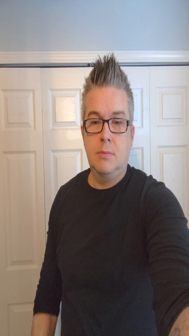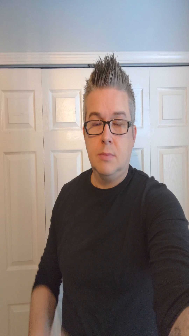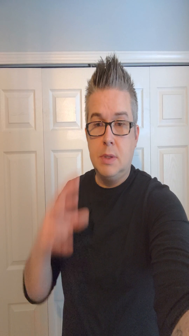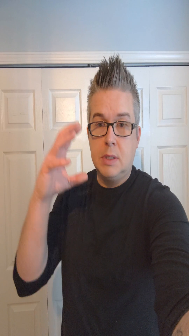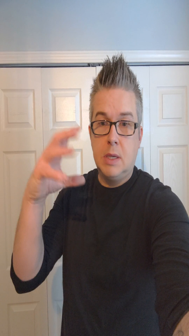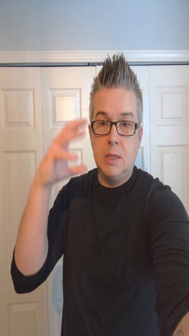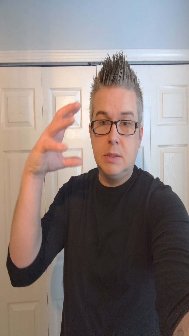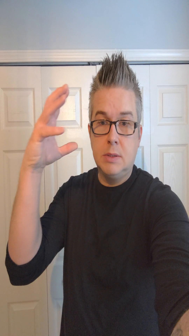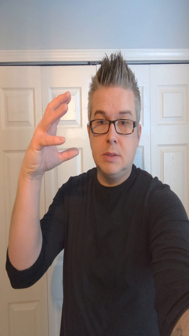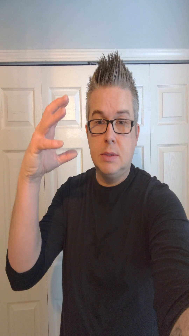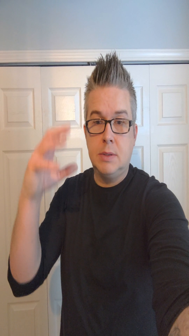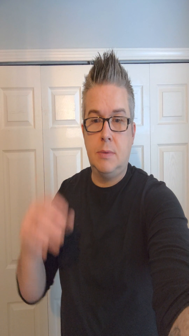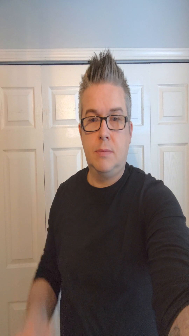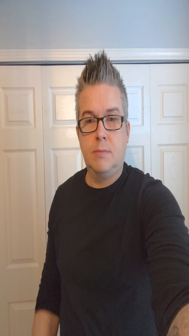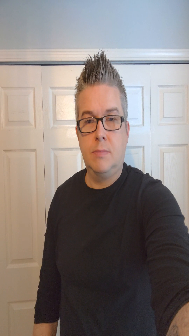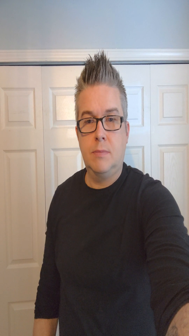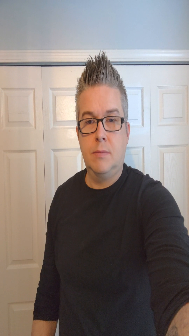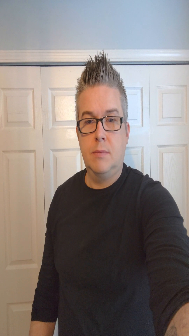cloud